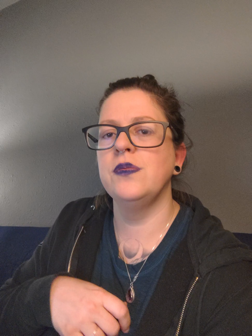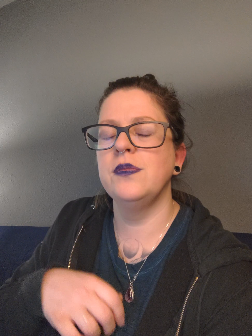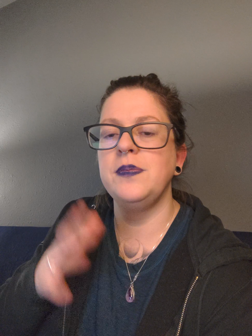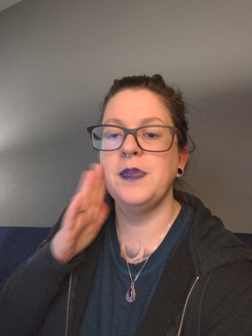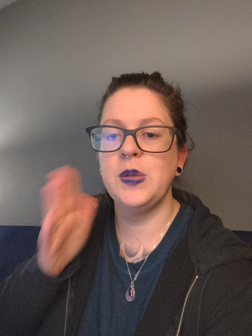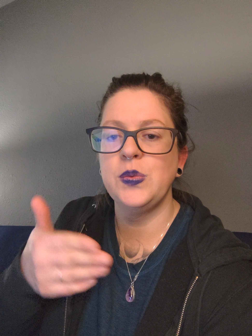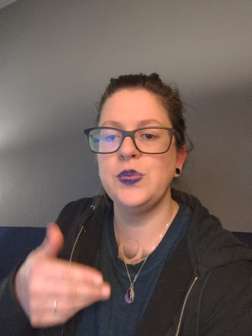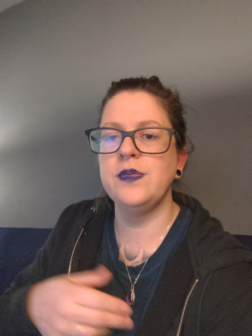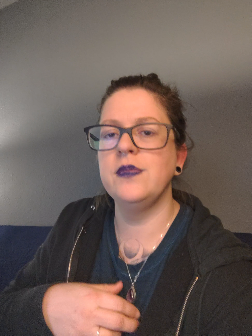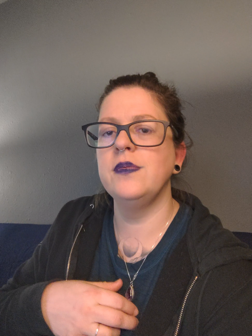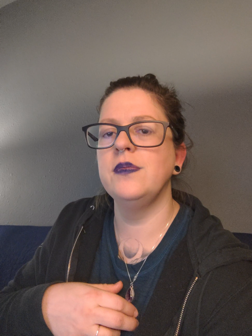bedroom